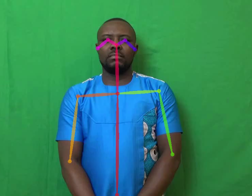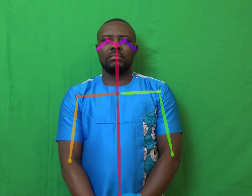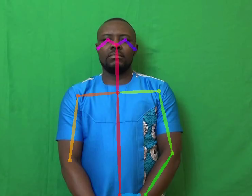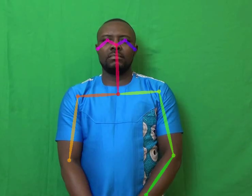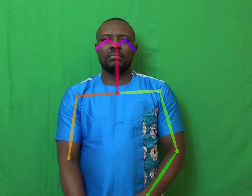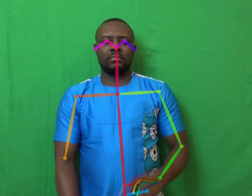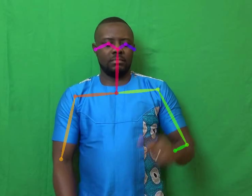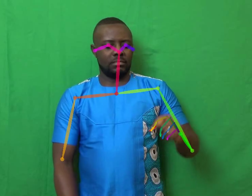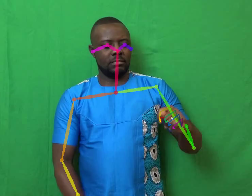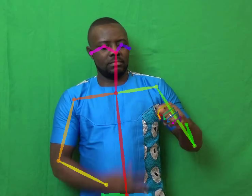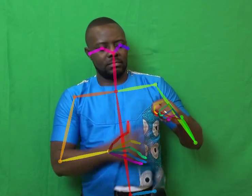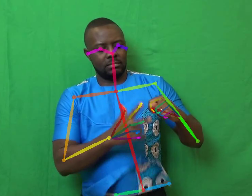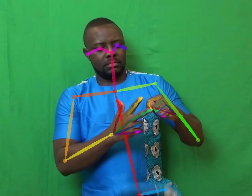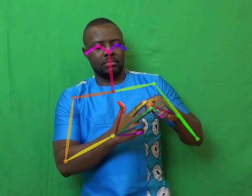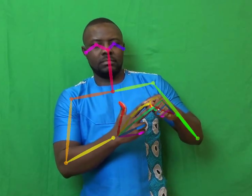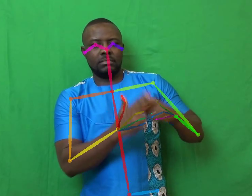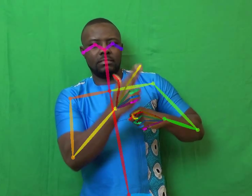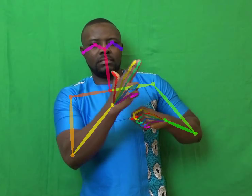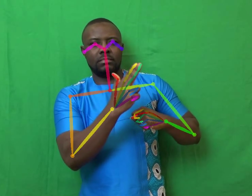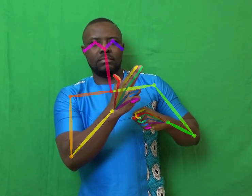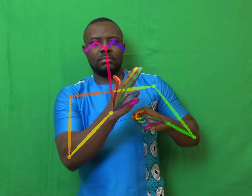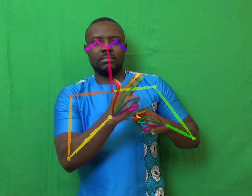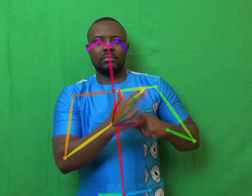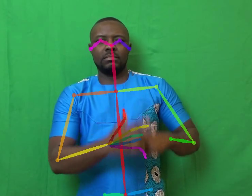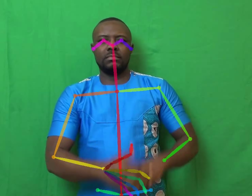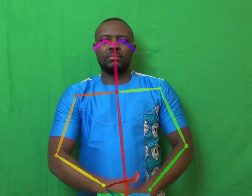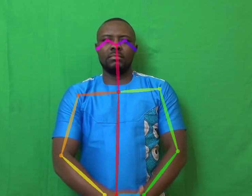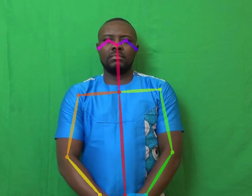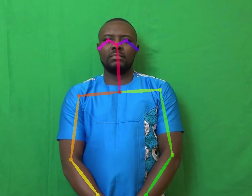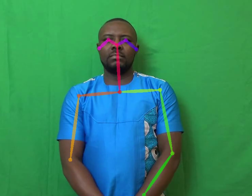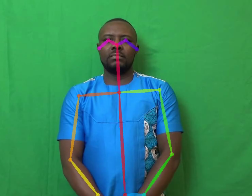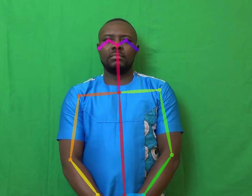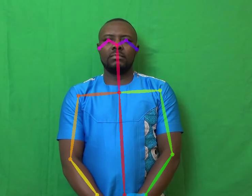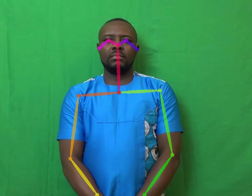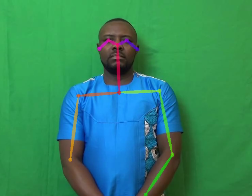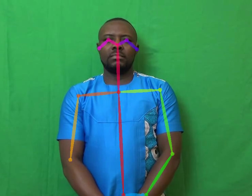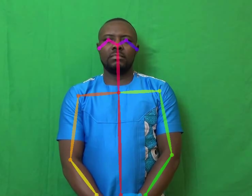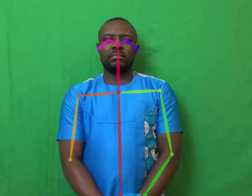clitoridectomy